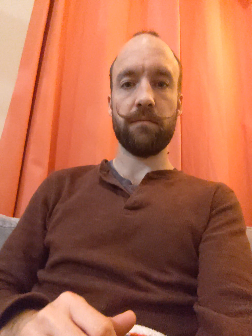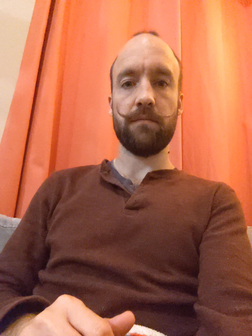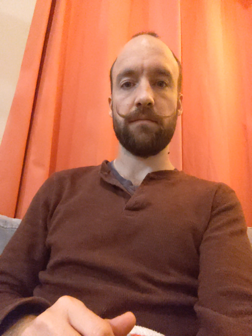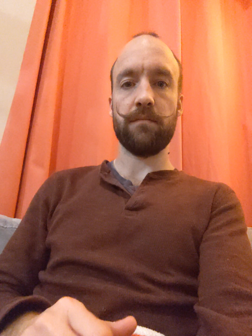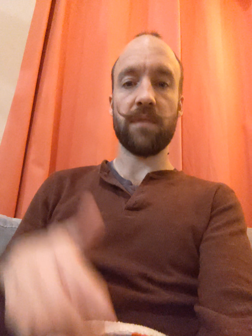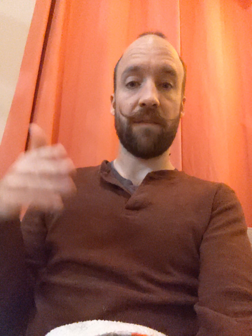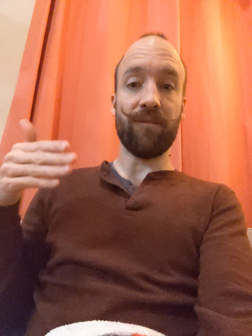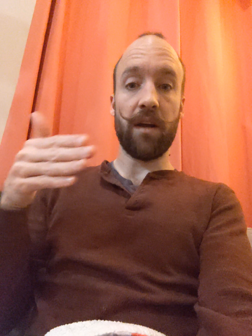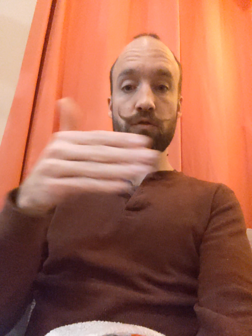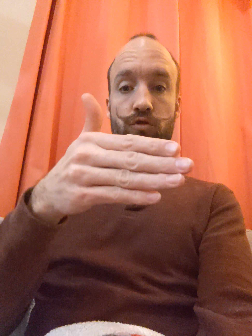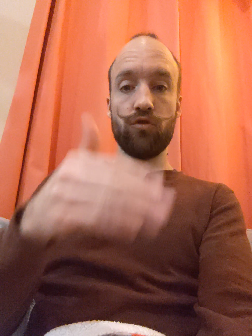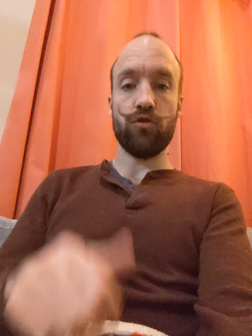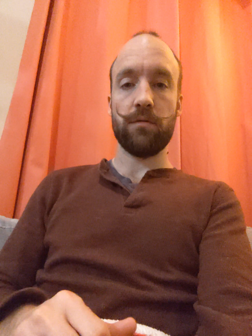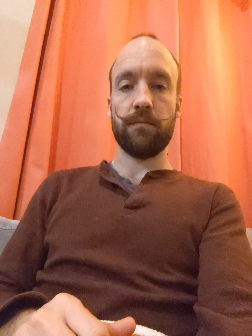fish